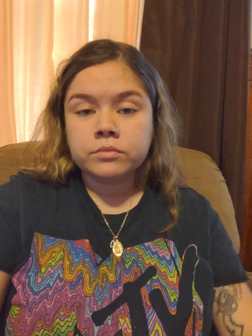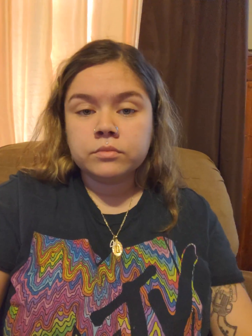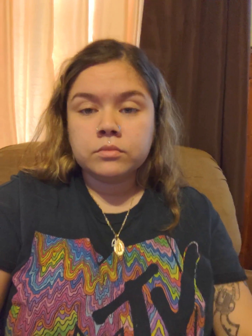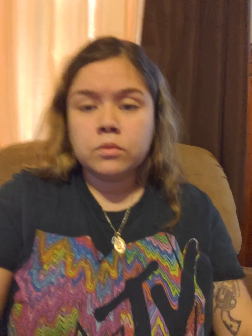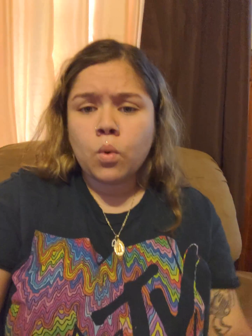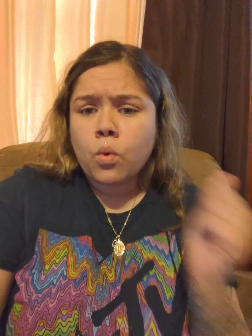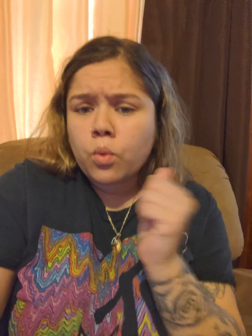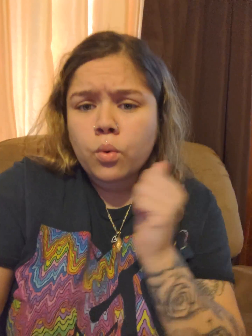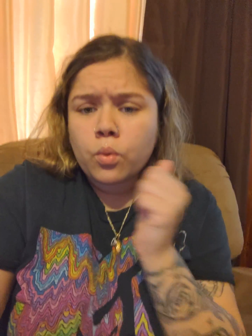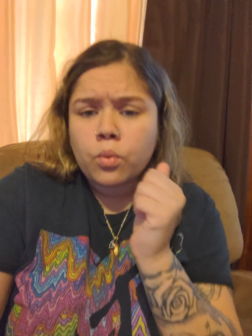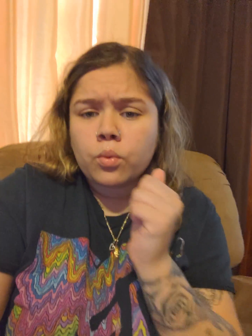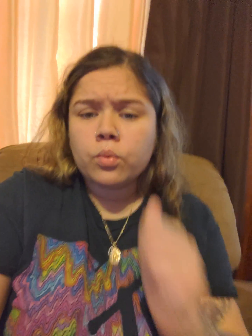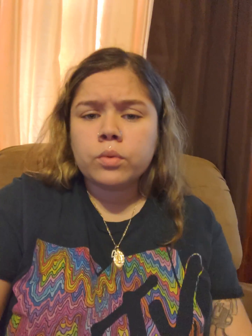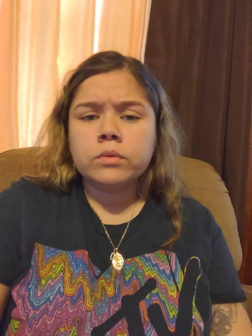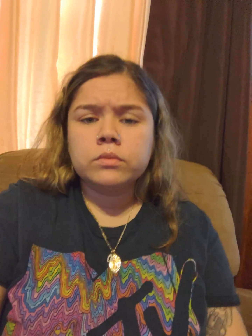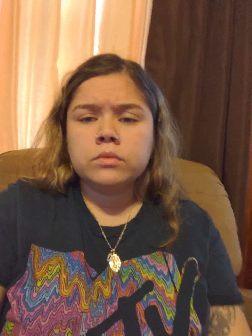cold